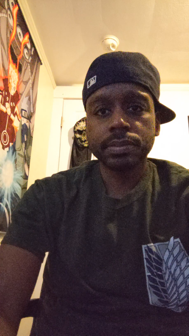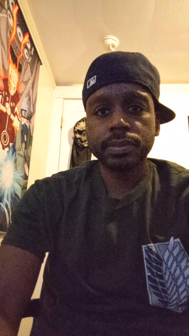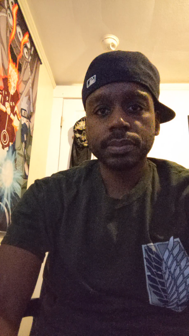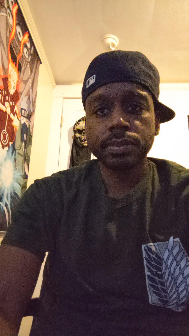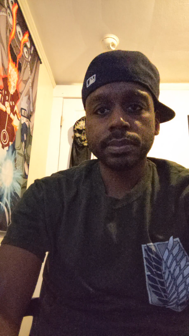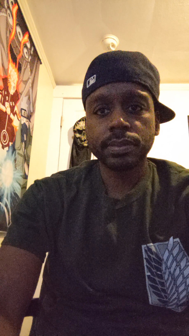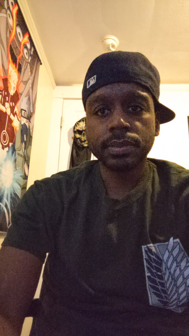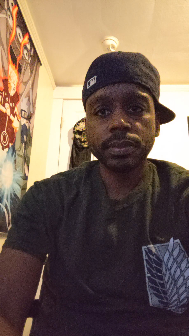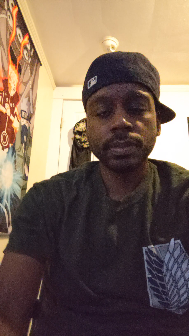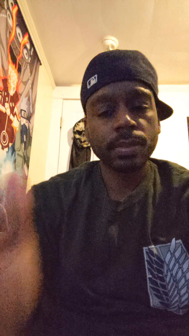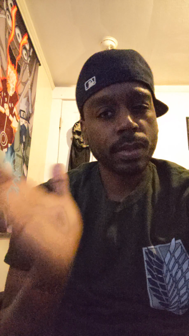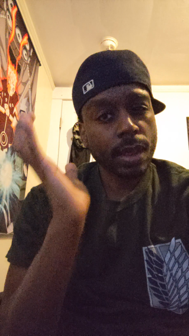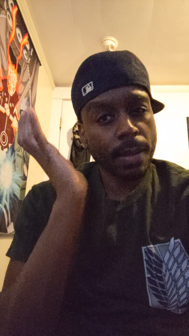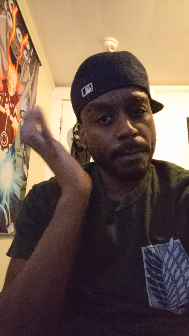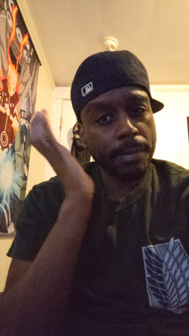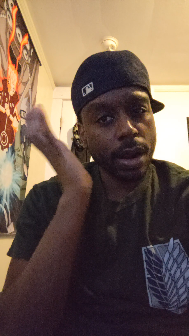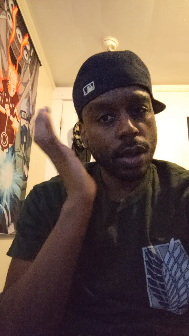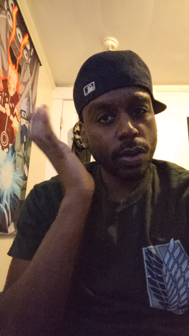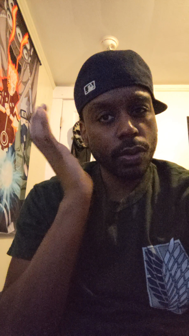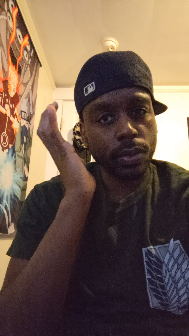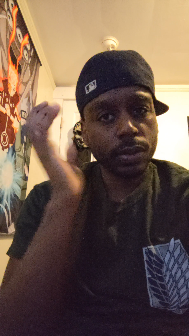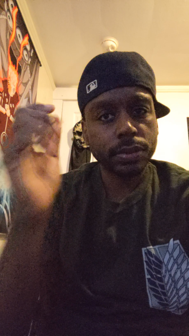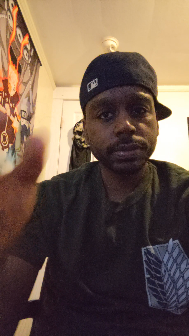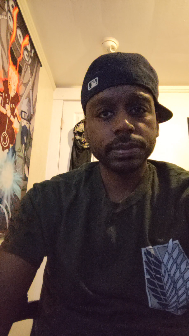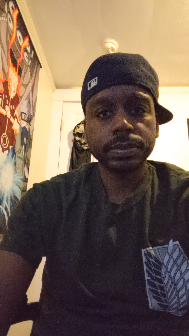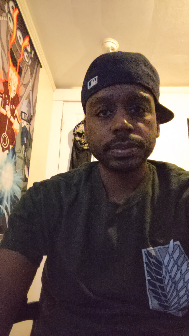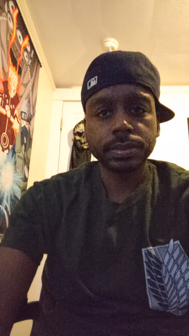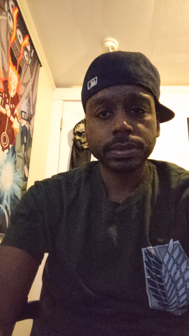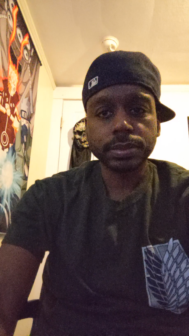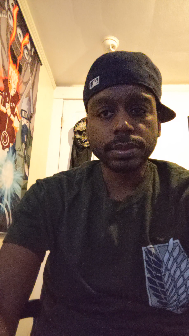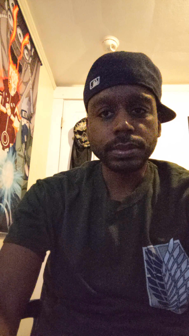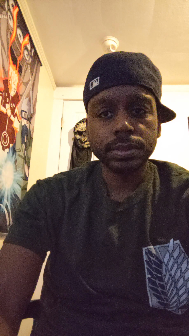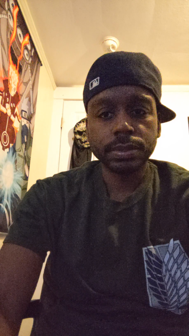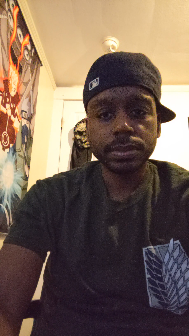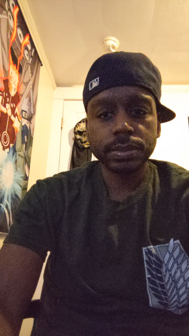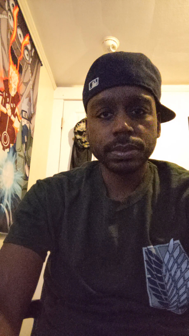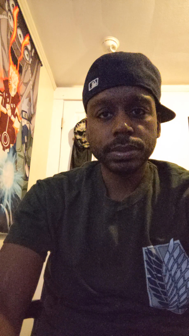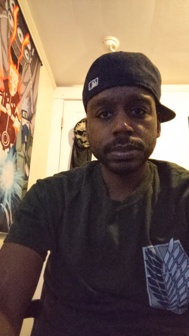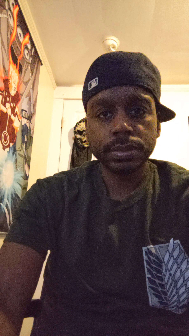pillow